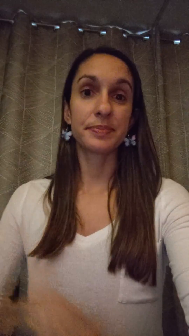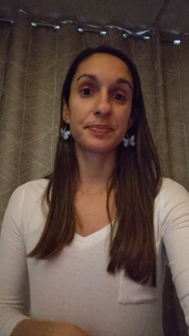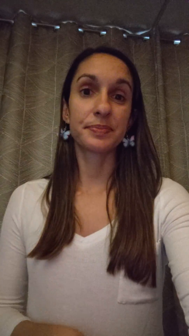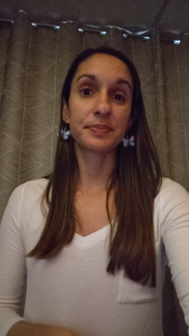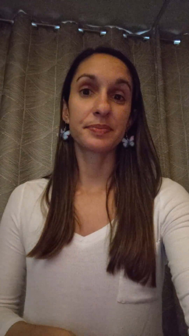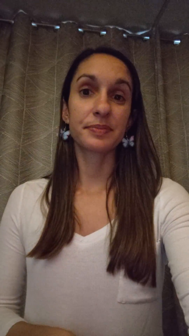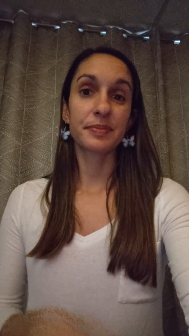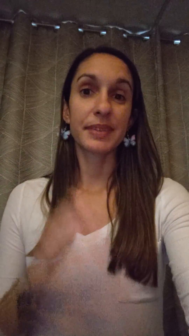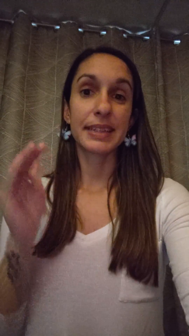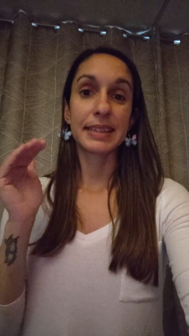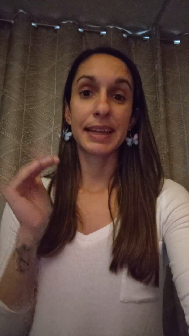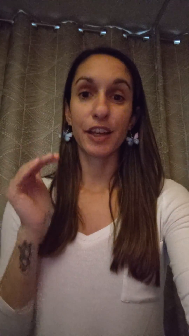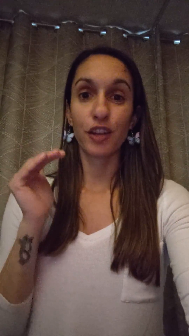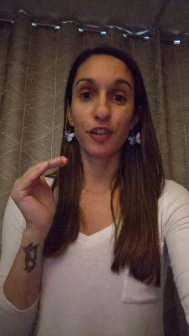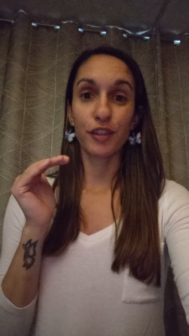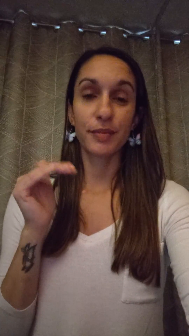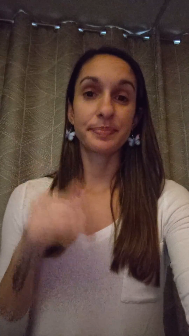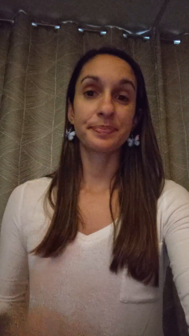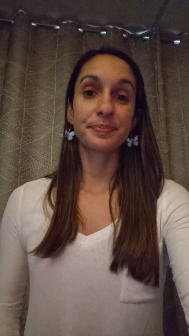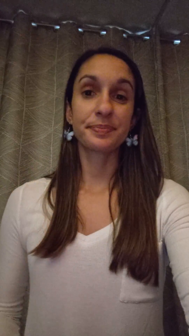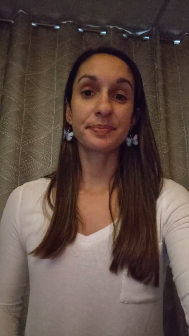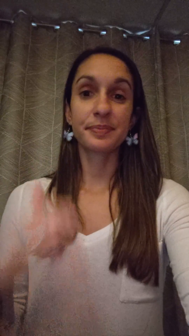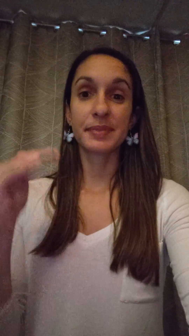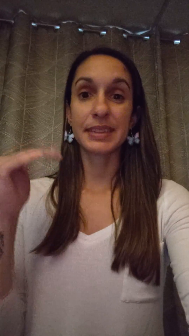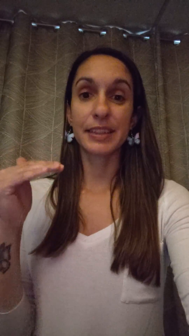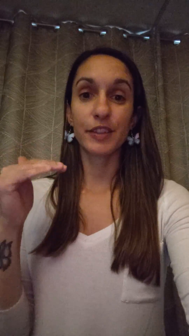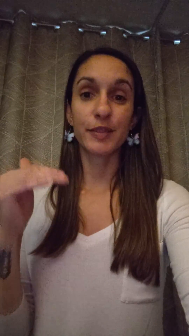little